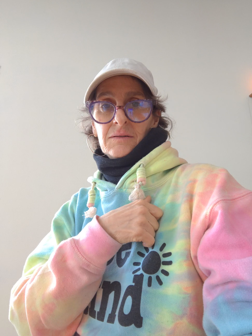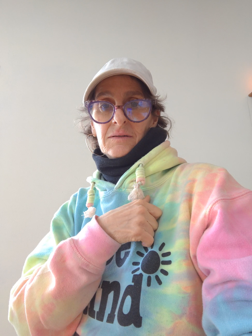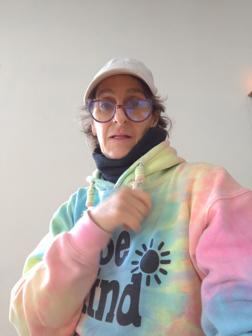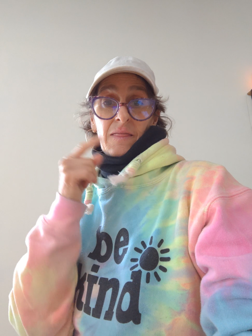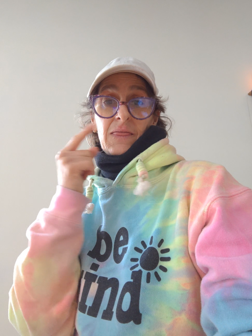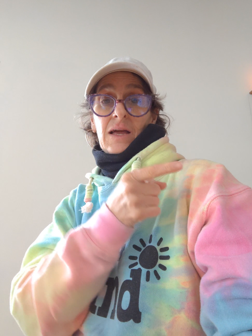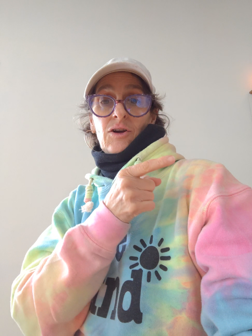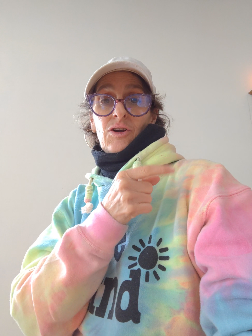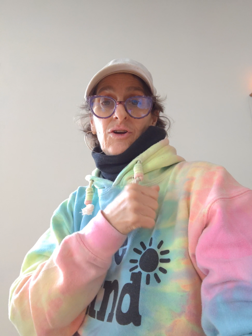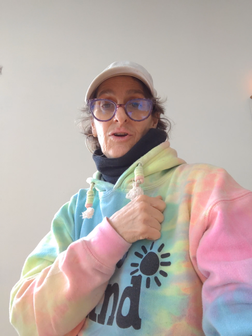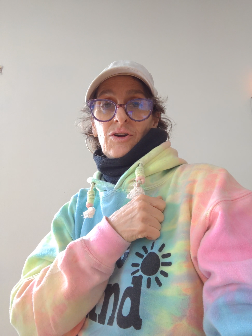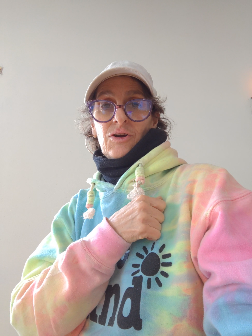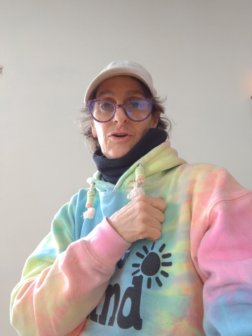there